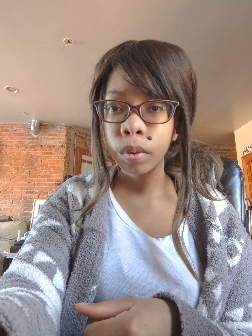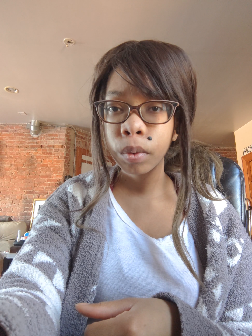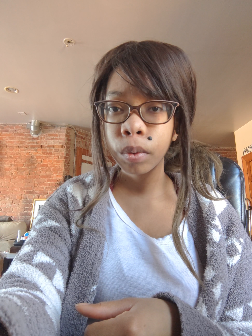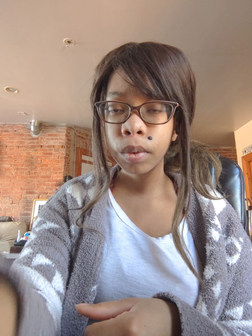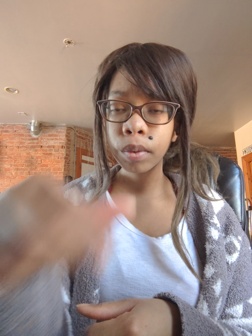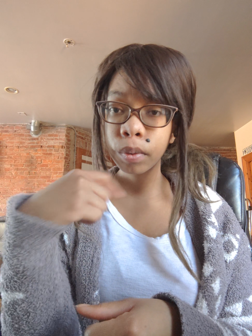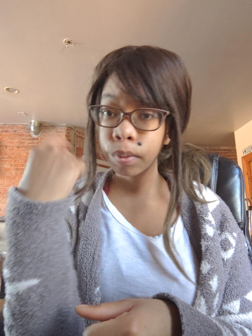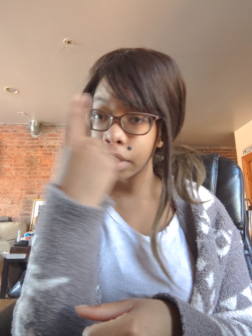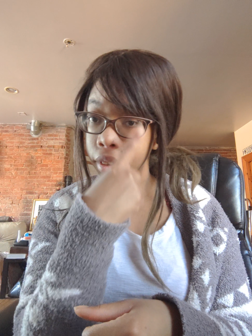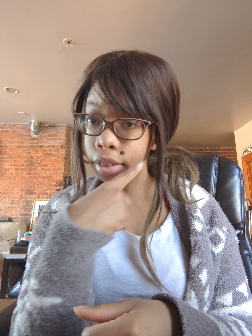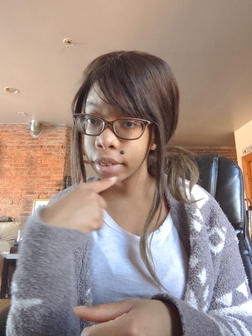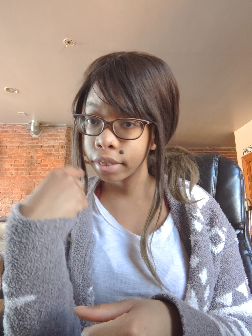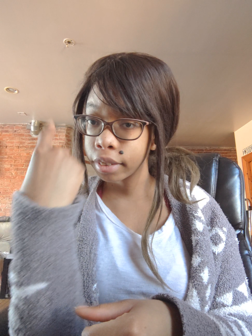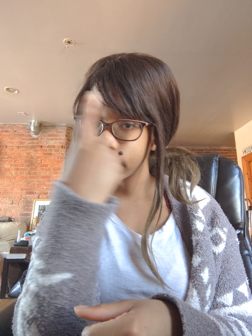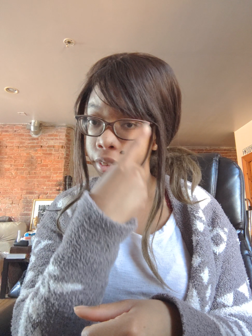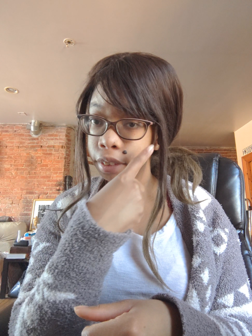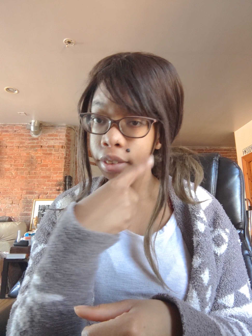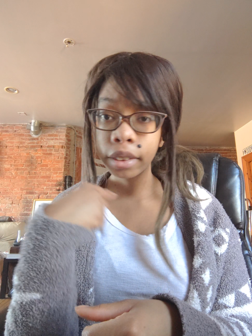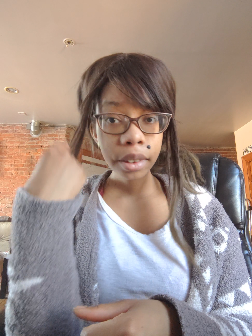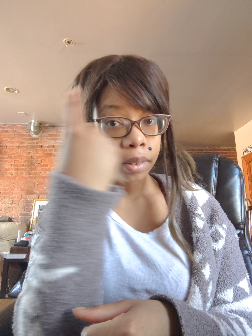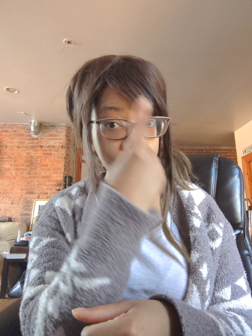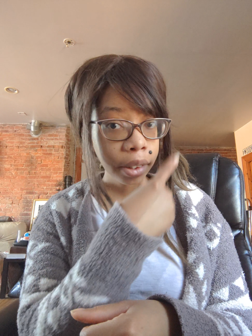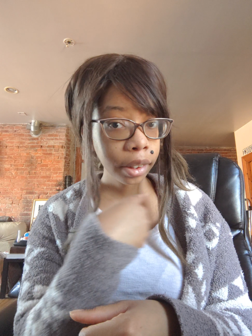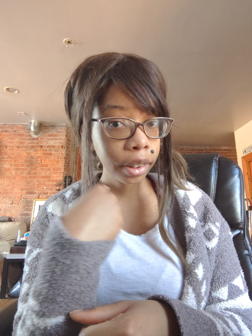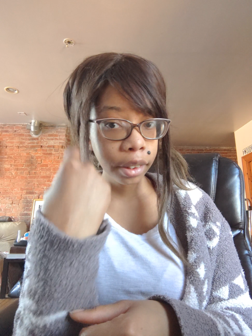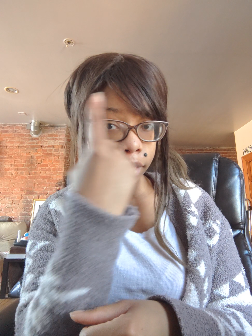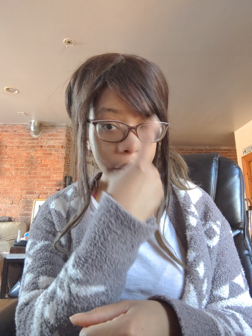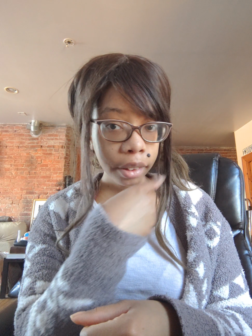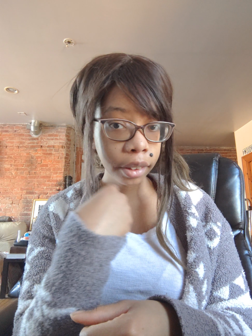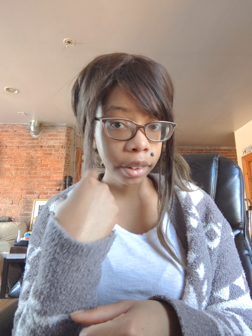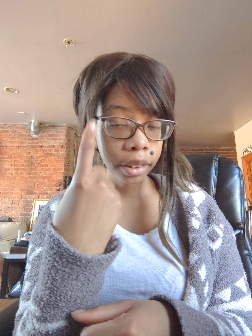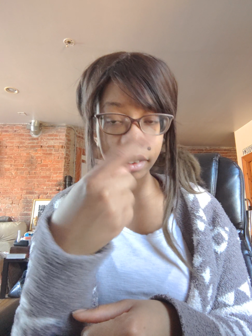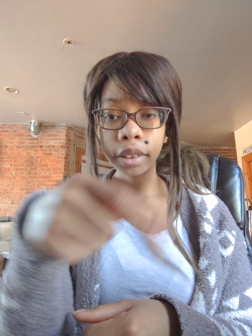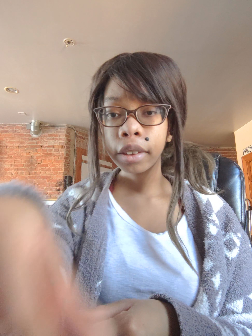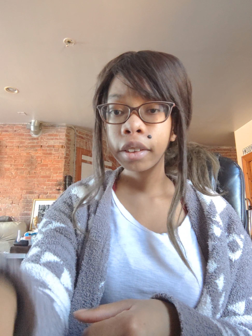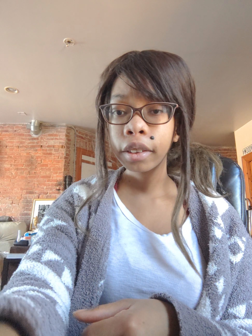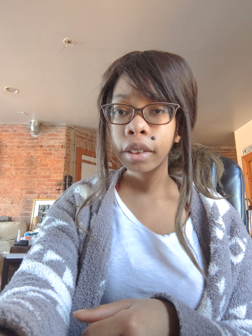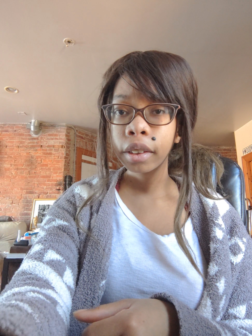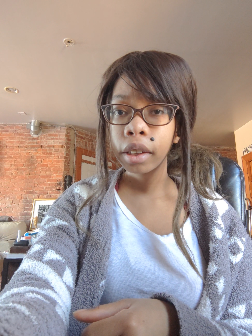face